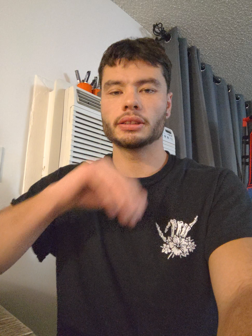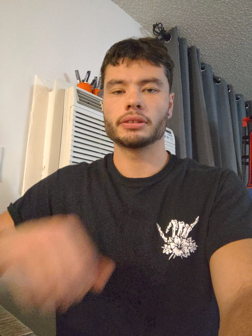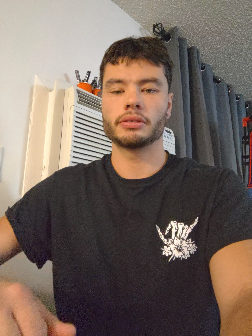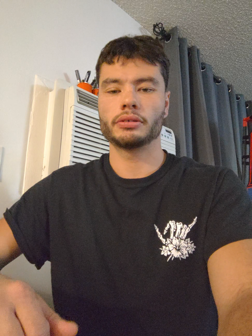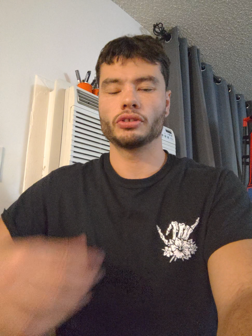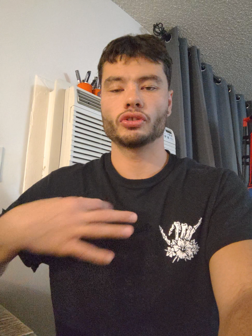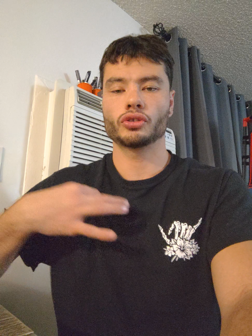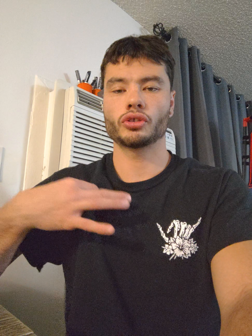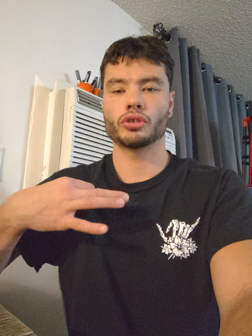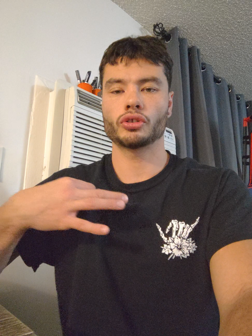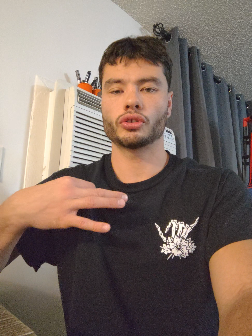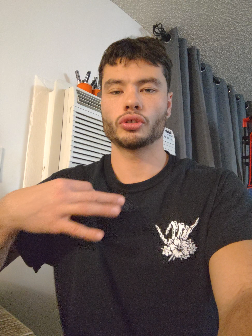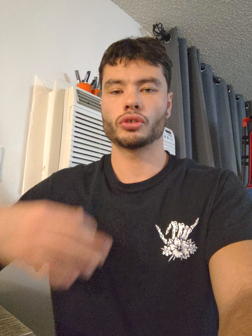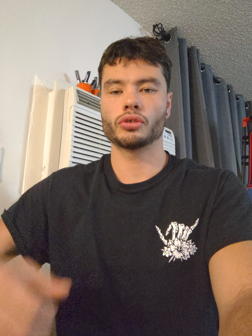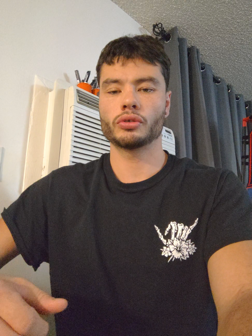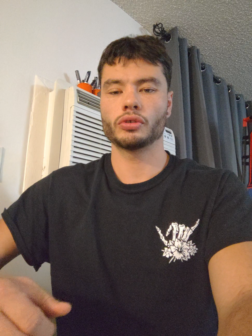shirt